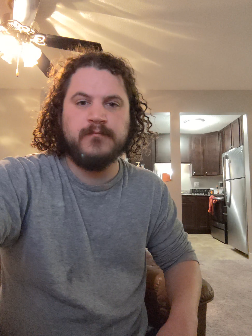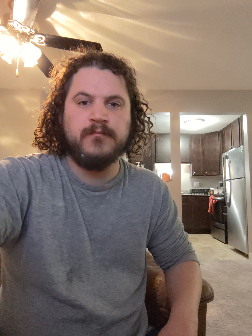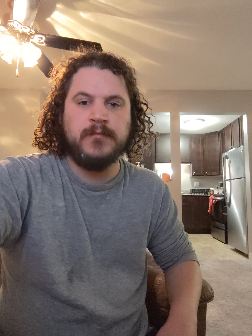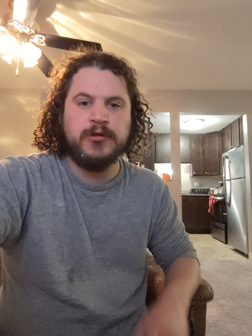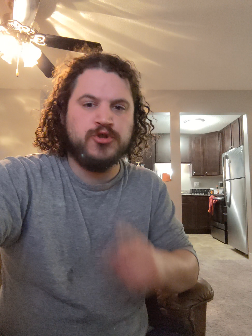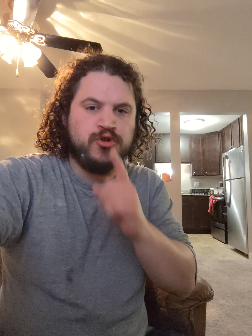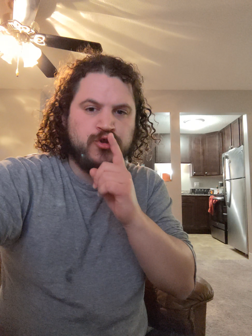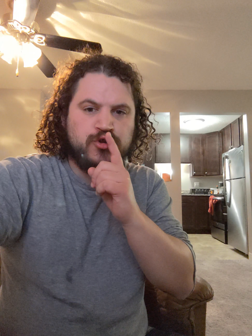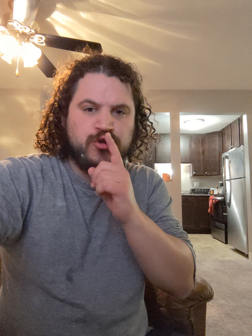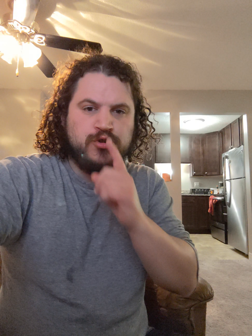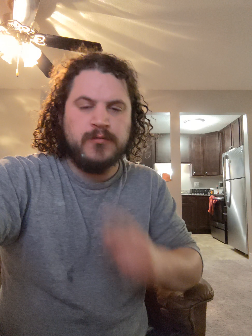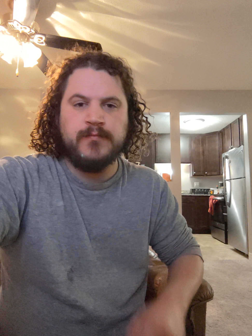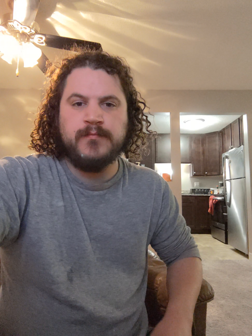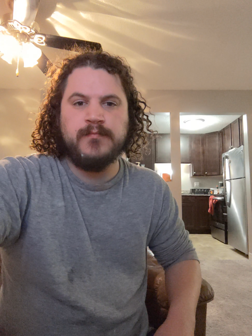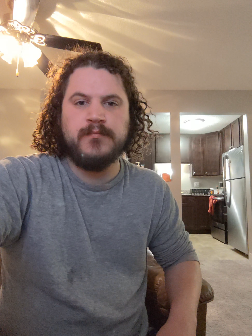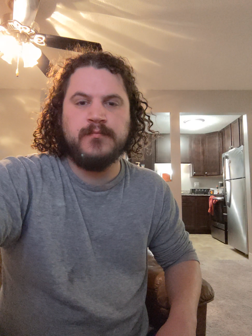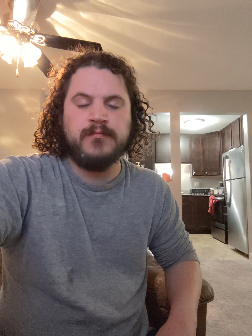shhh